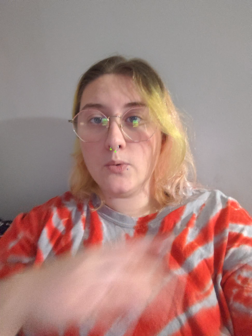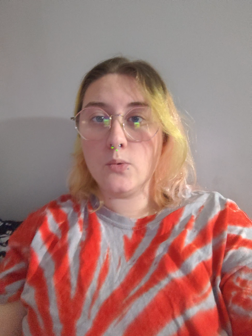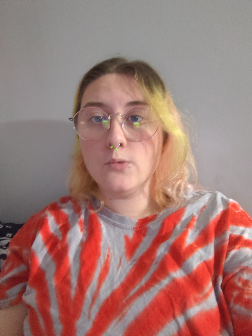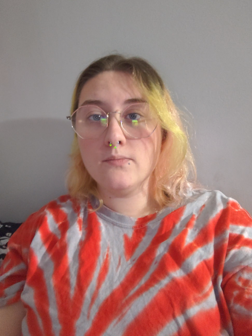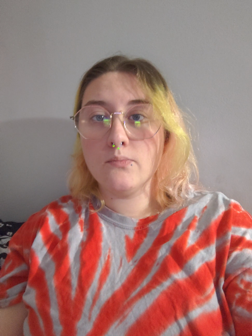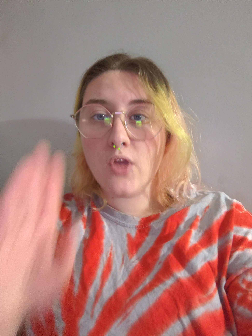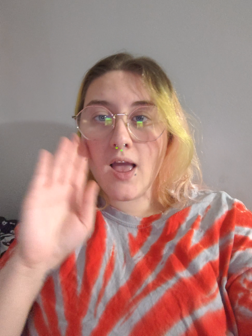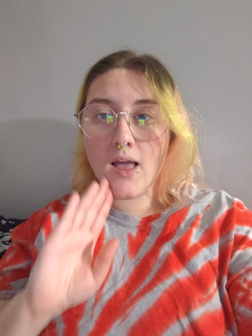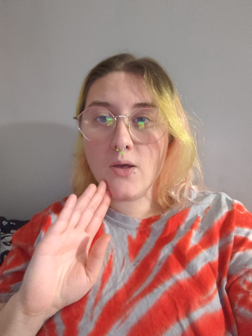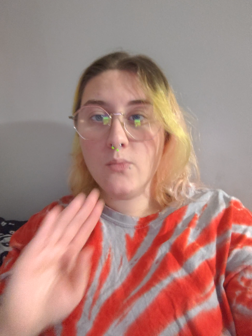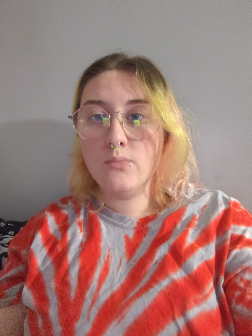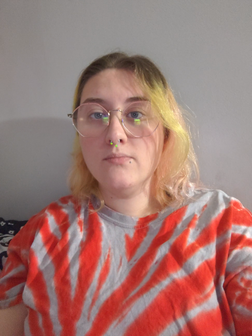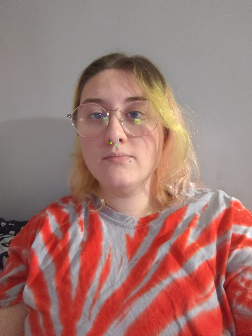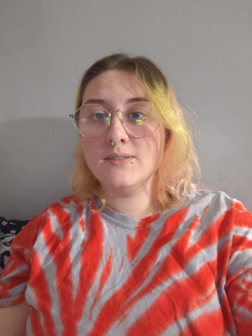brown